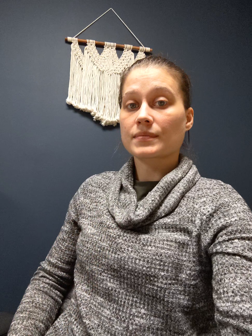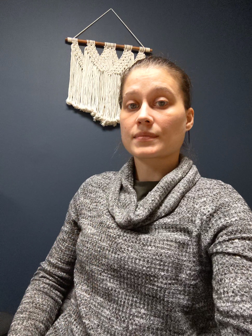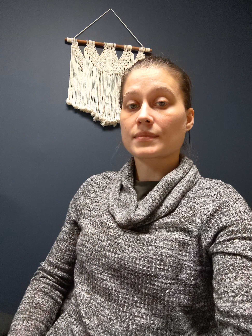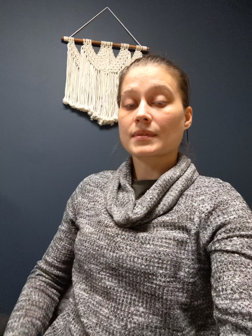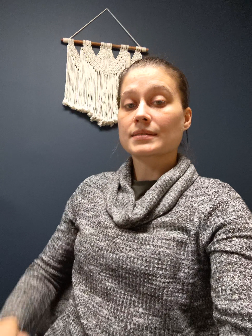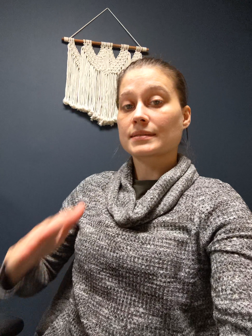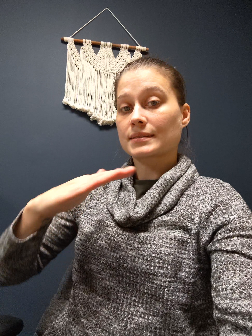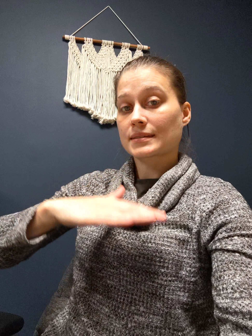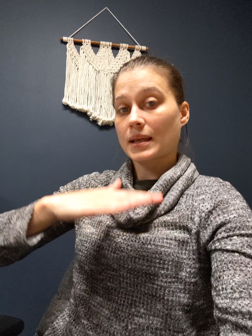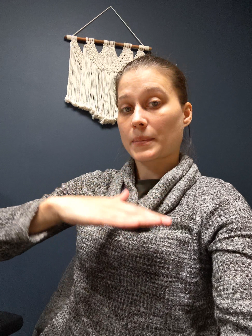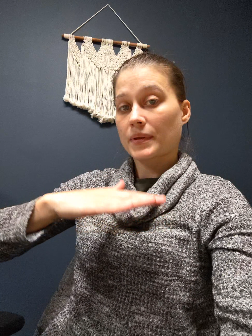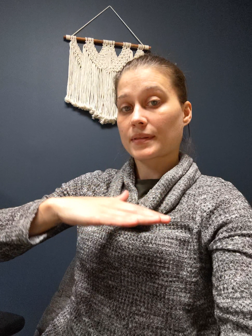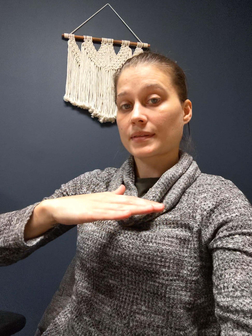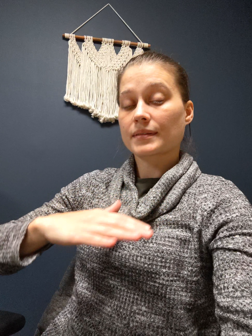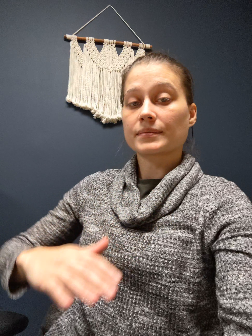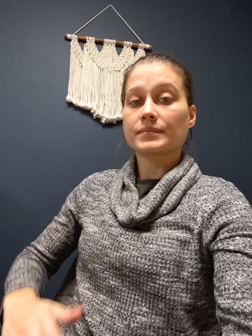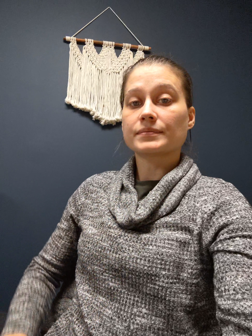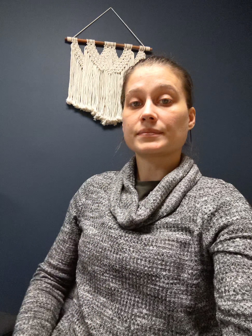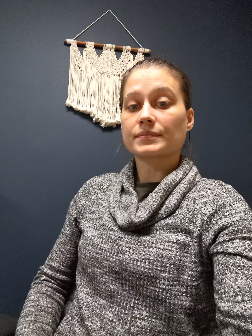table